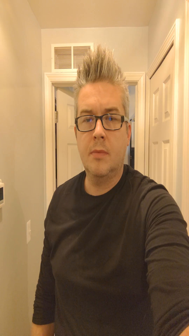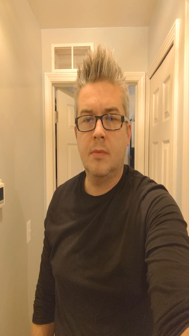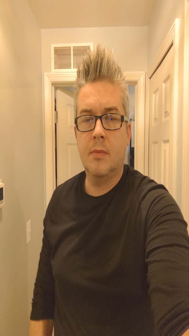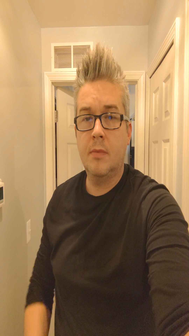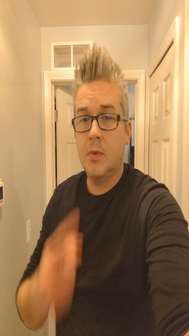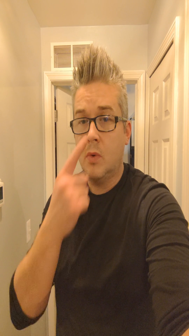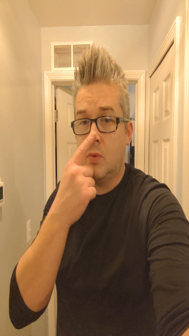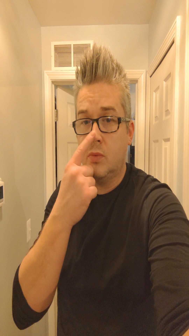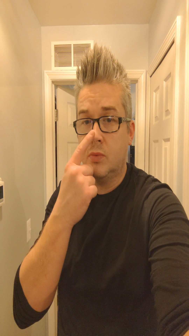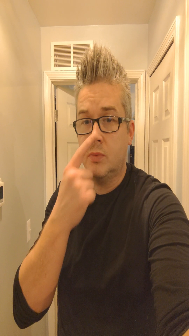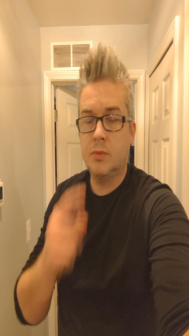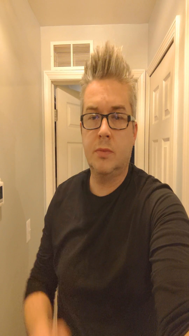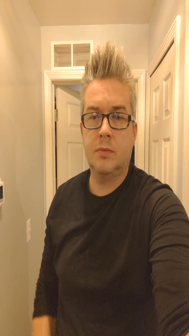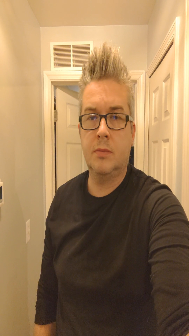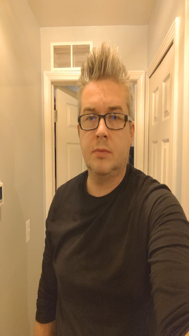nose